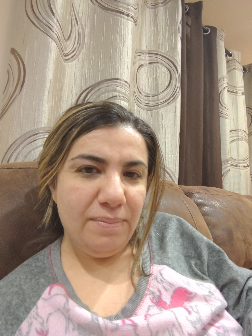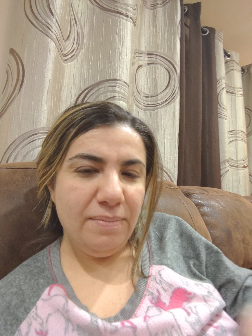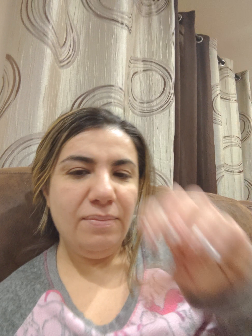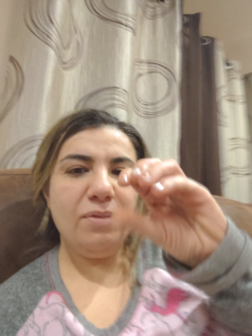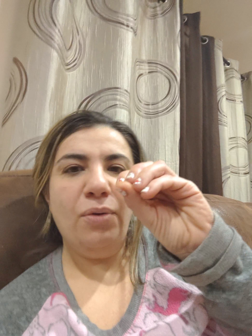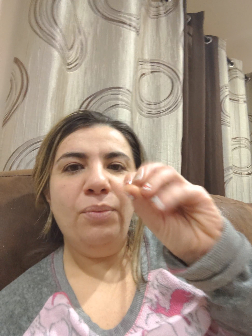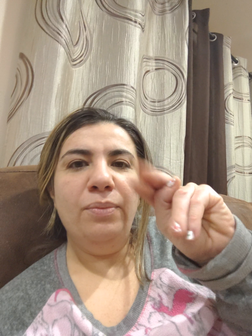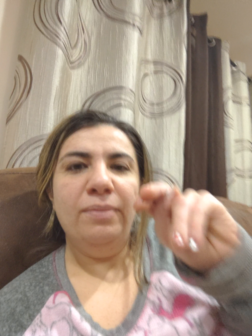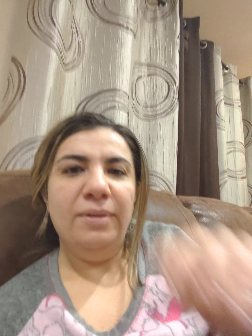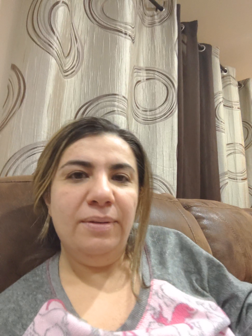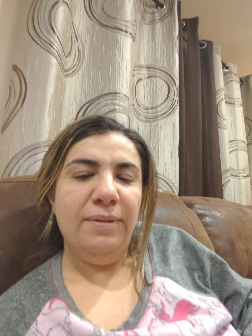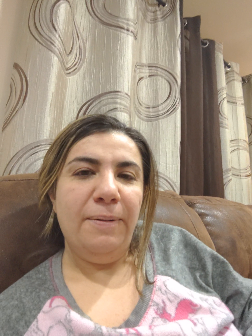on